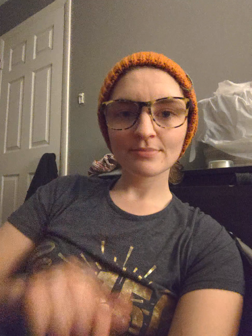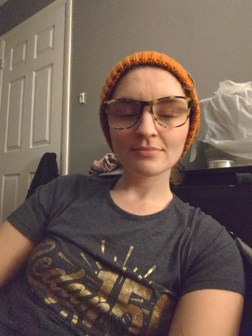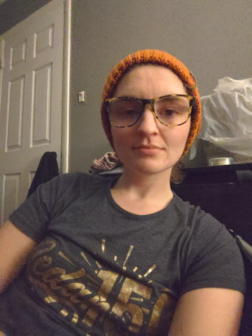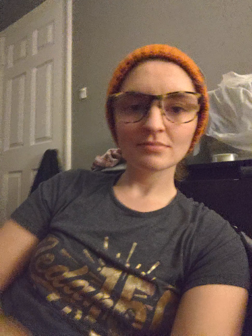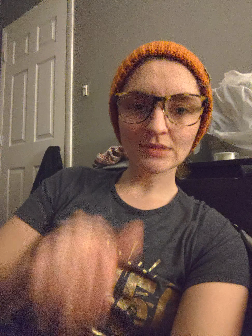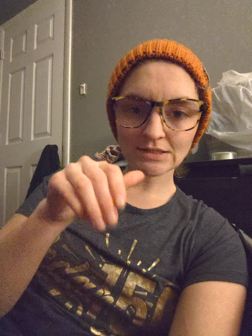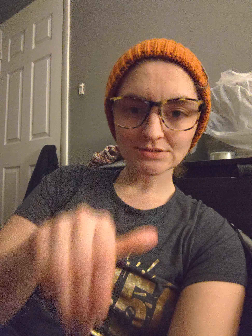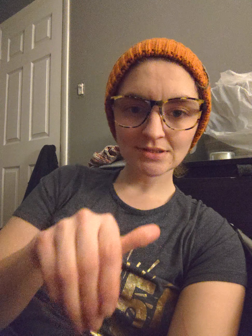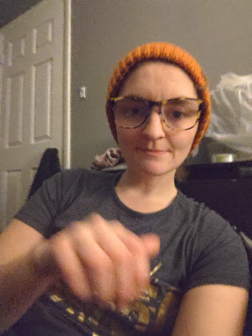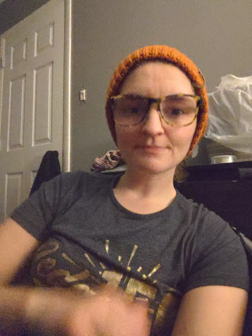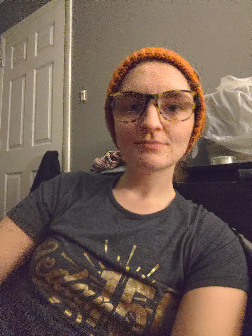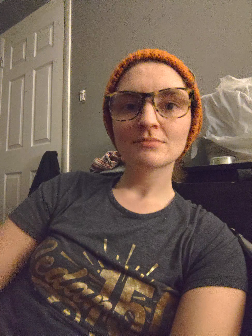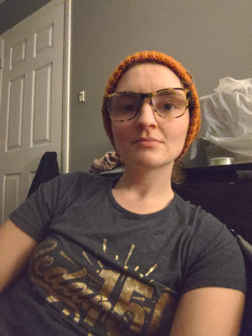night